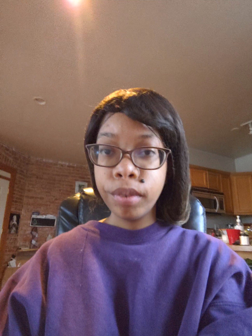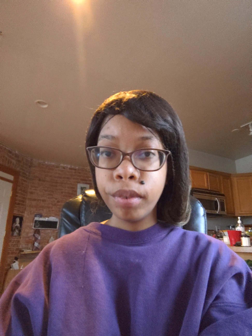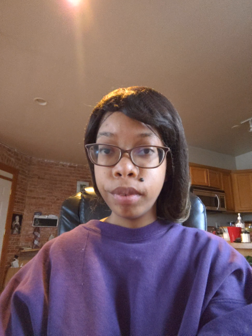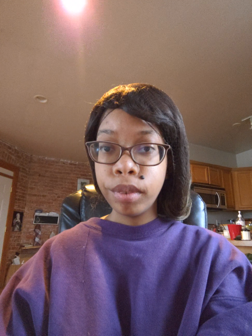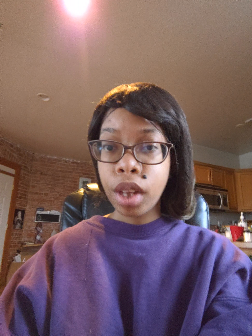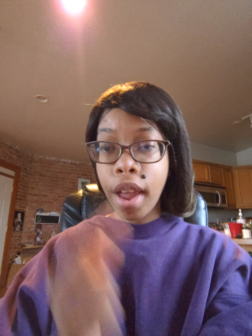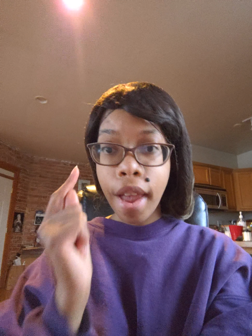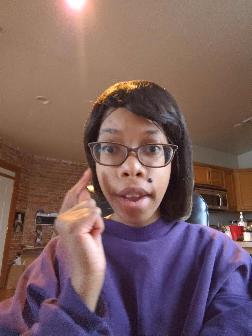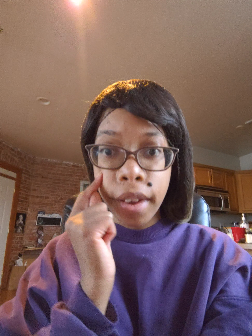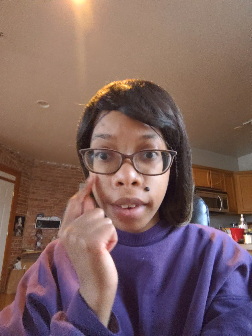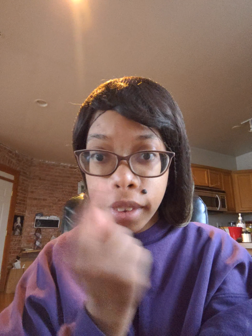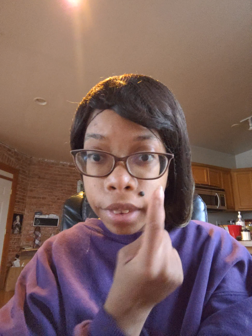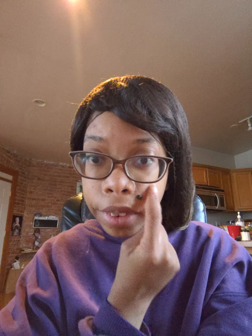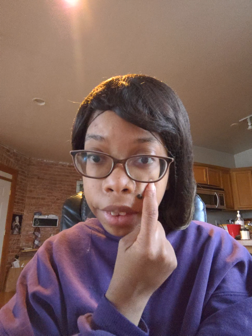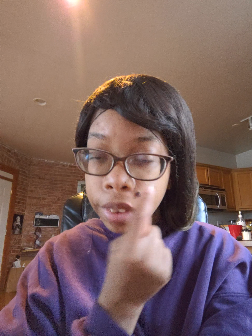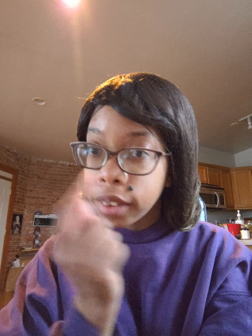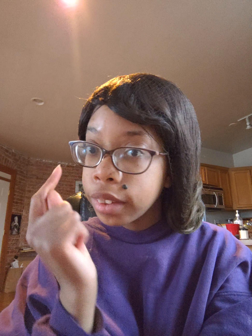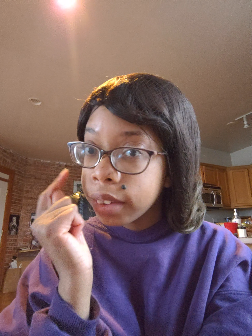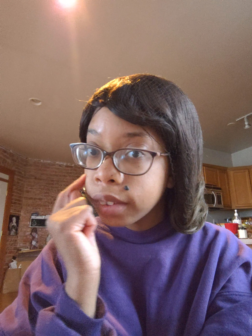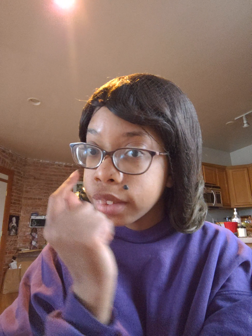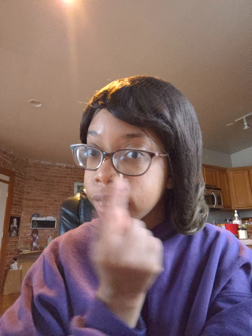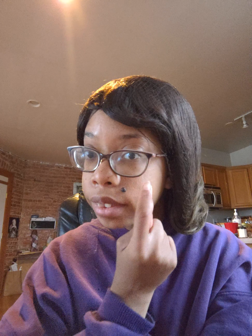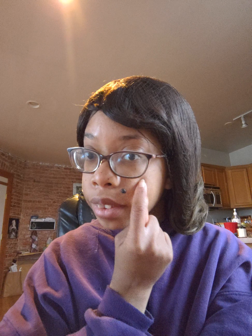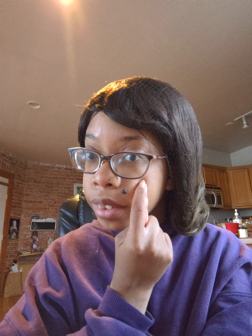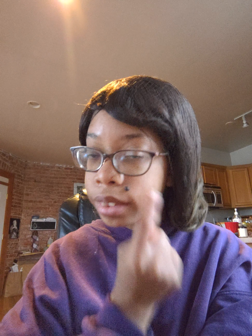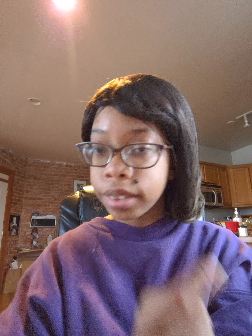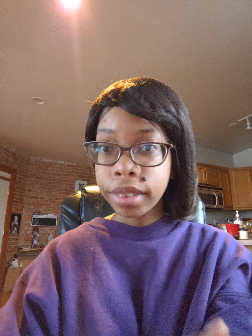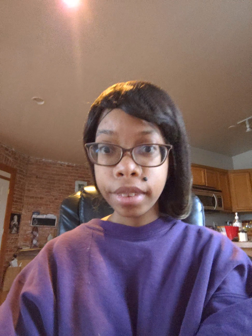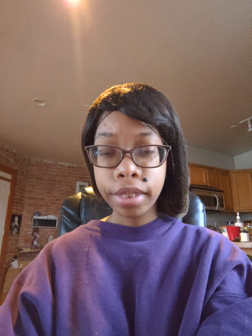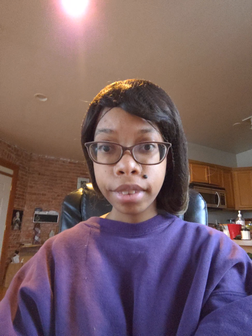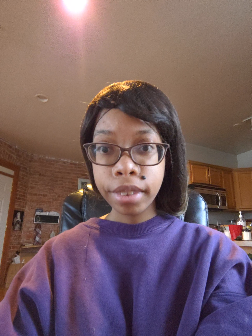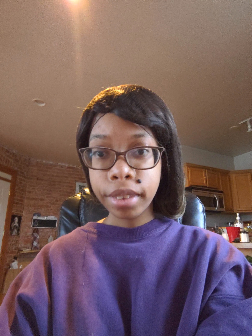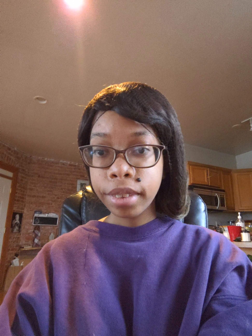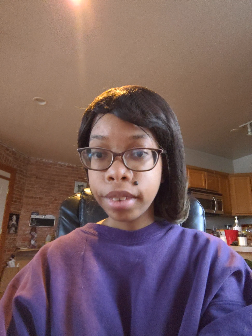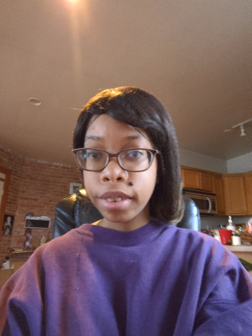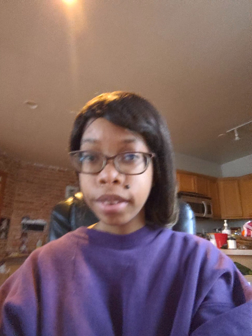eye